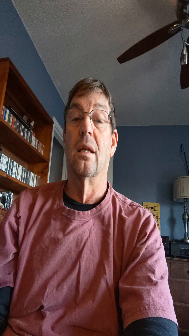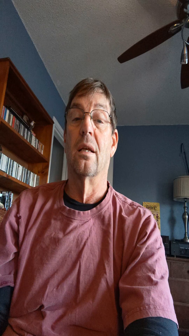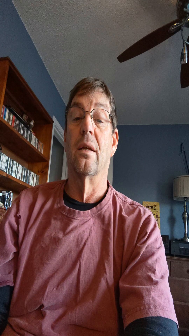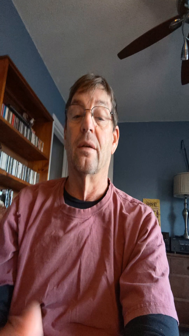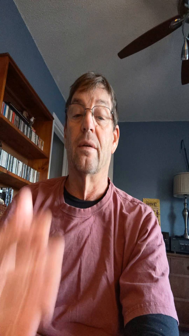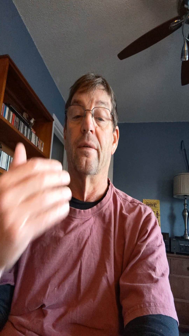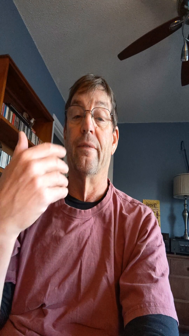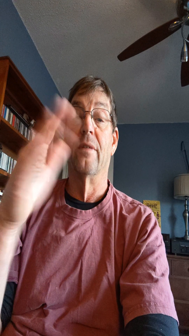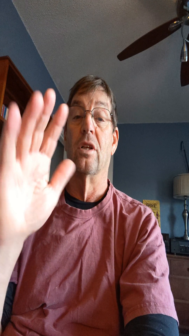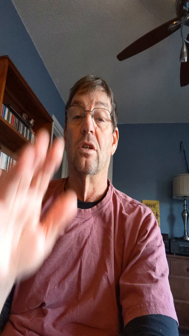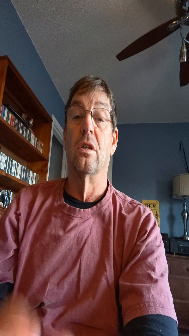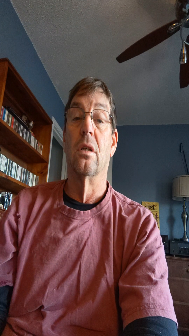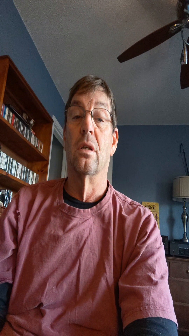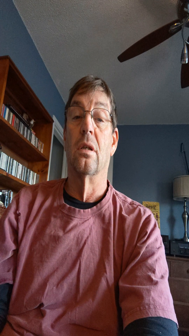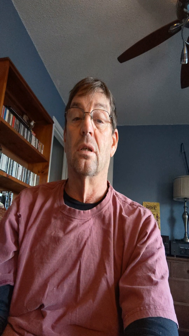finish